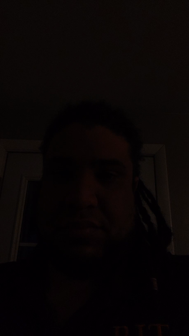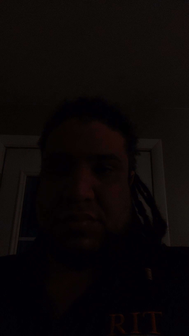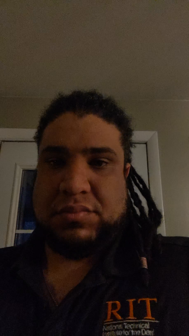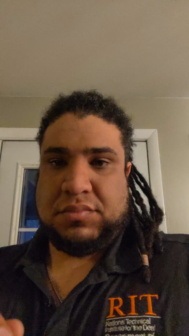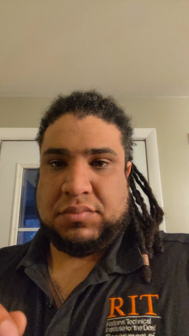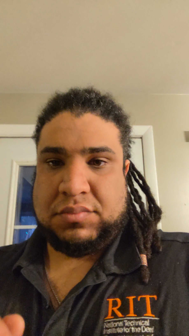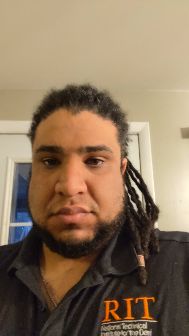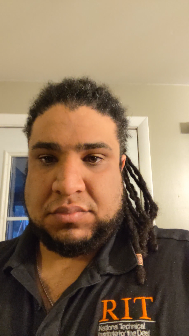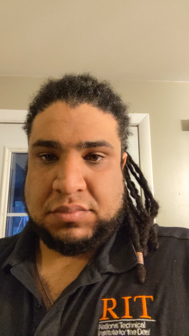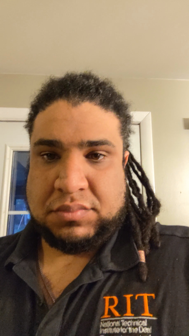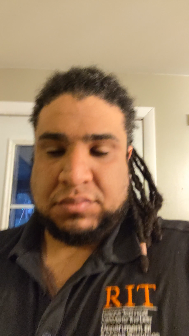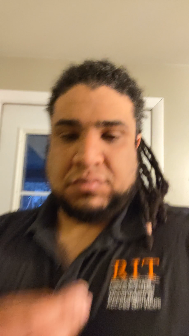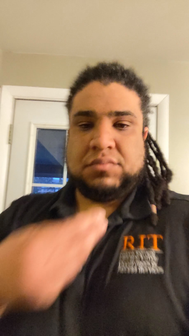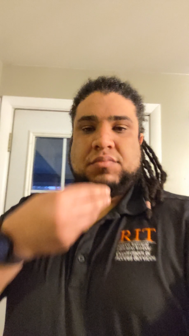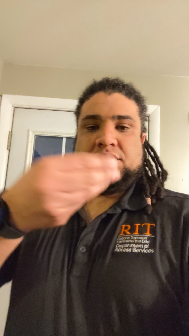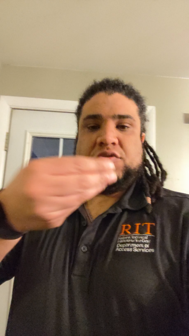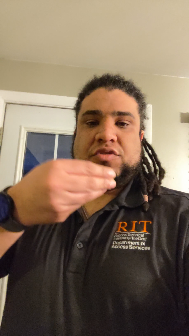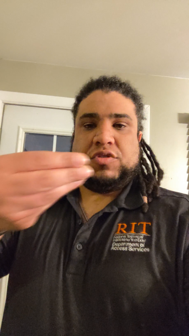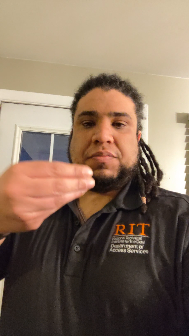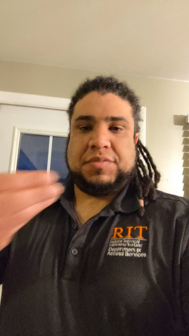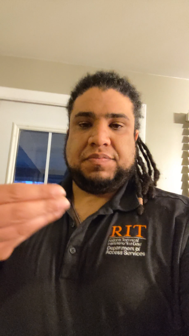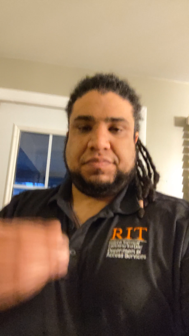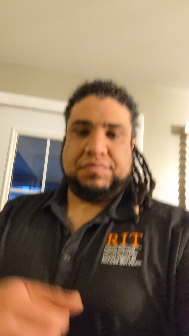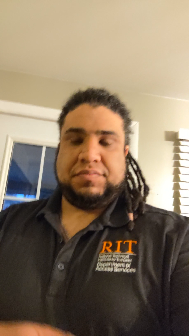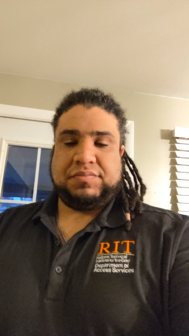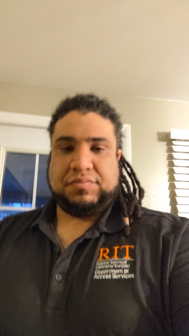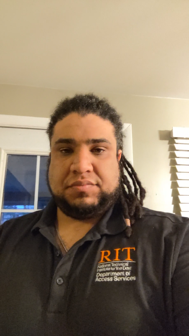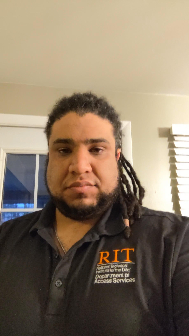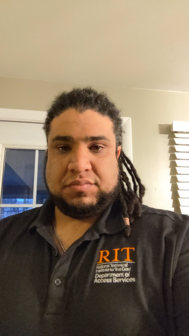shopping